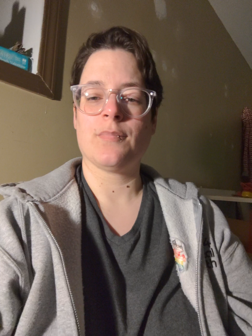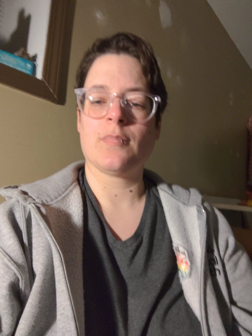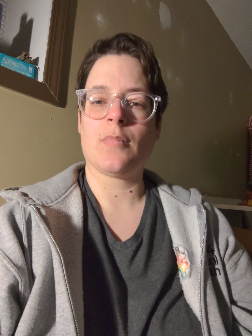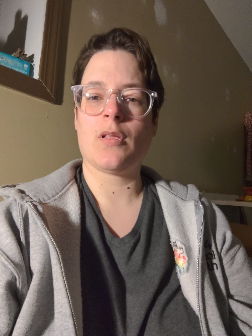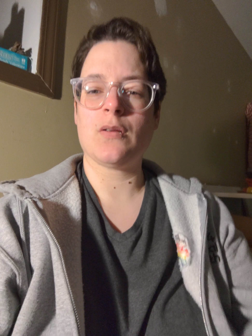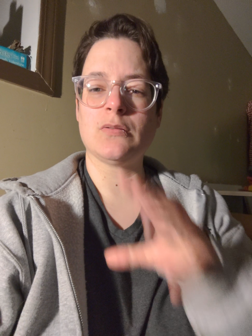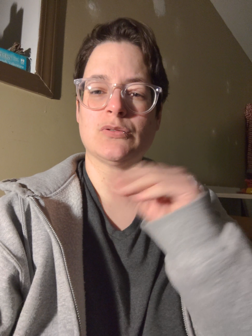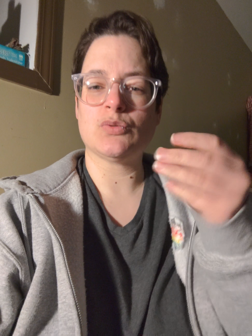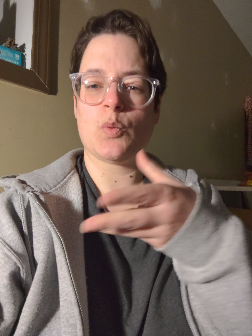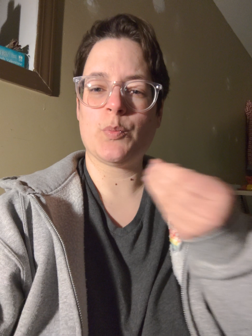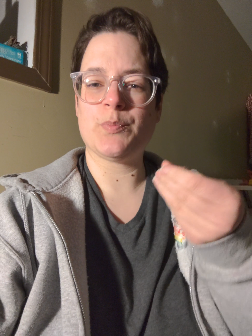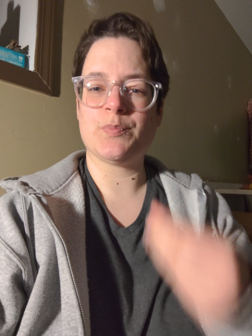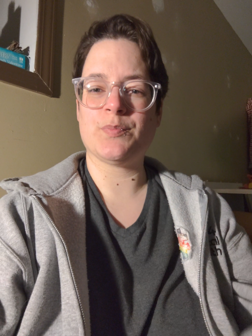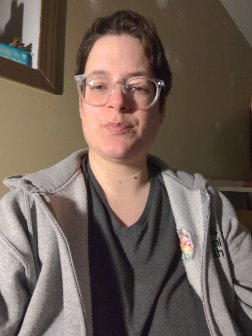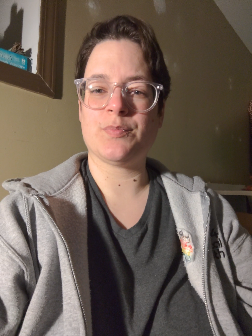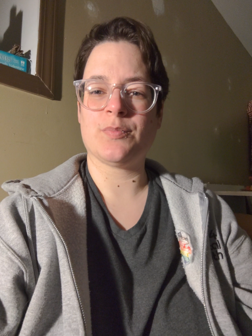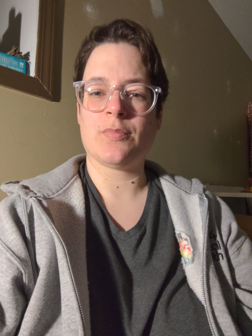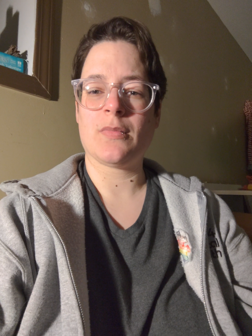story